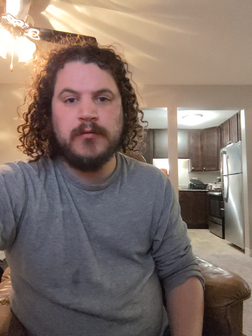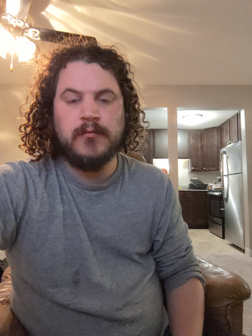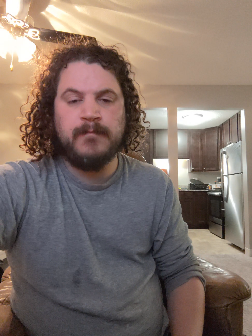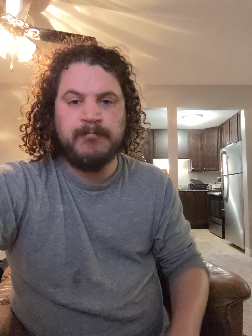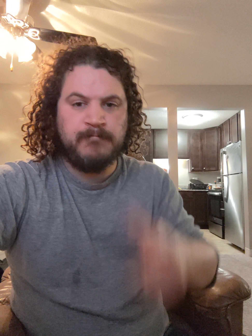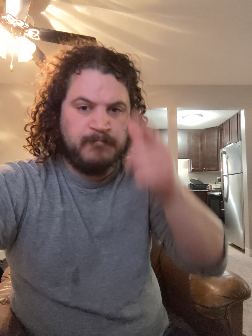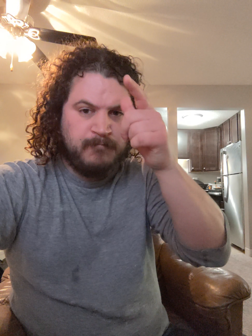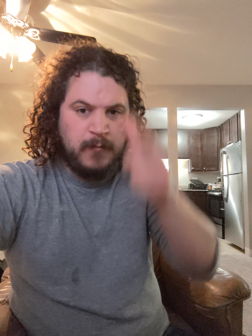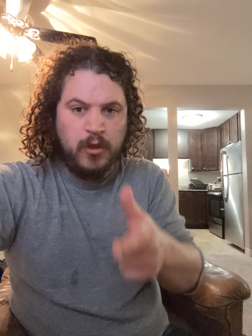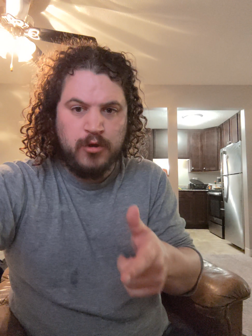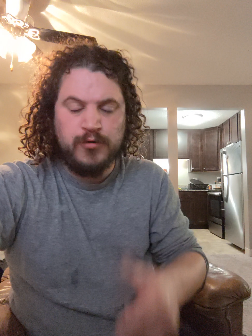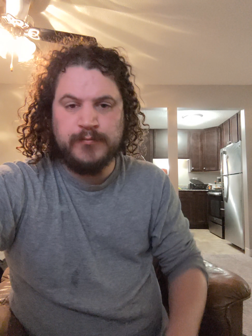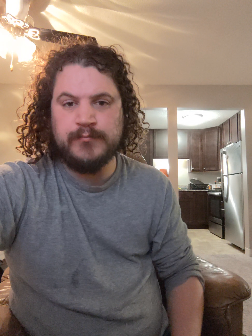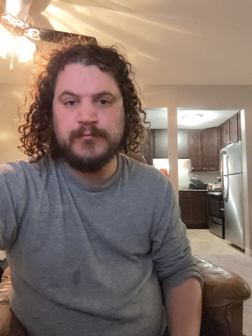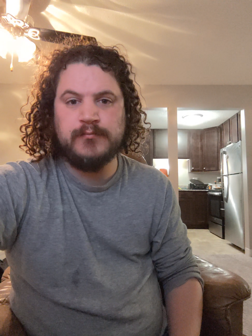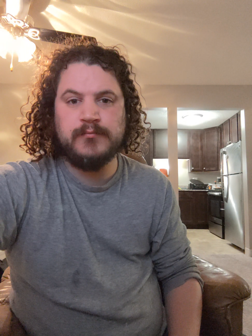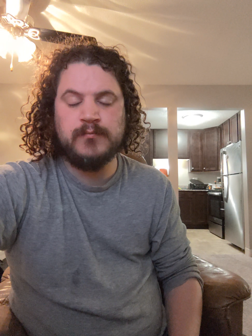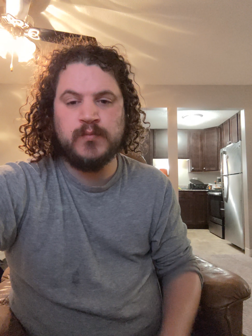brother